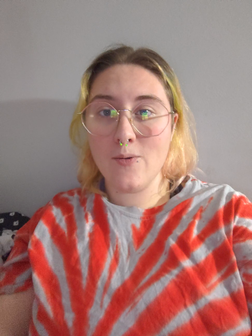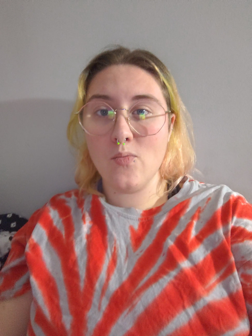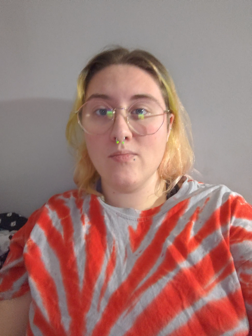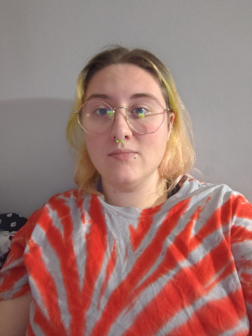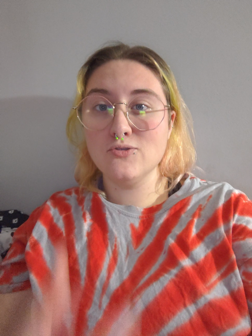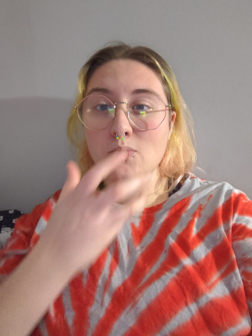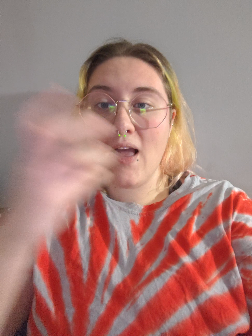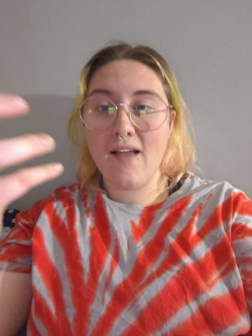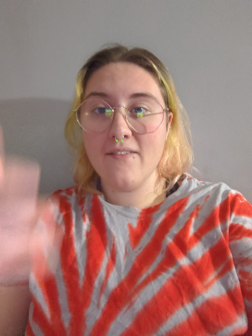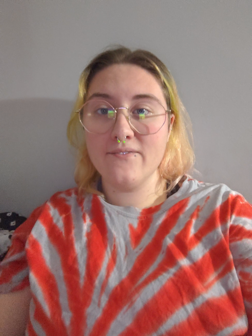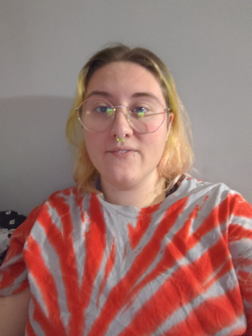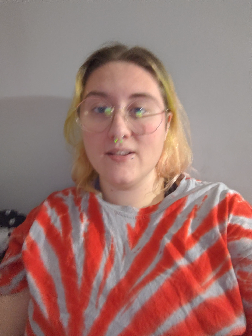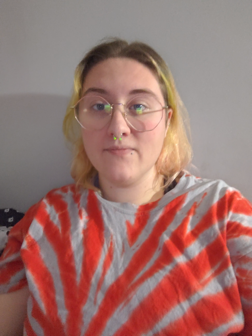giraffe